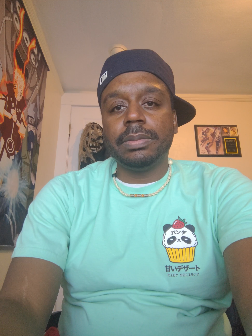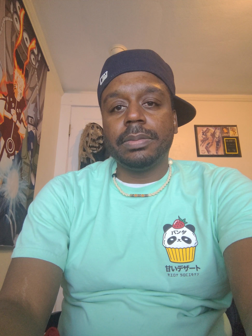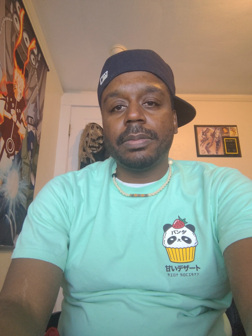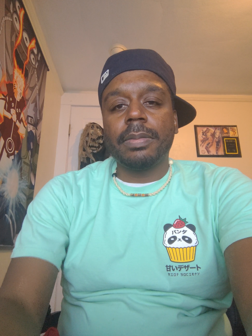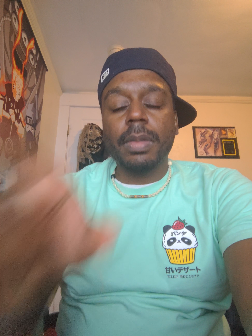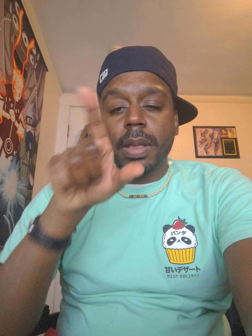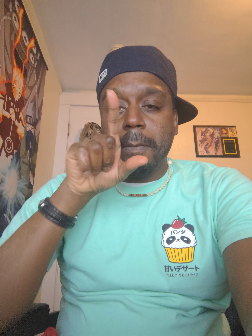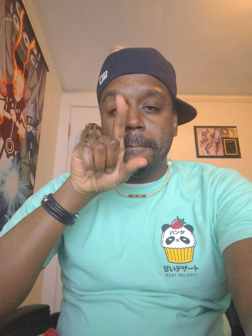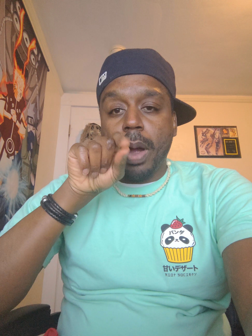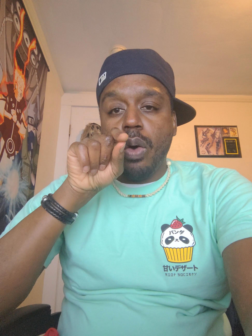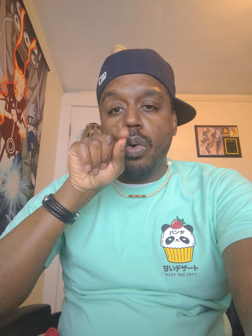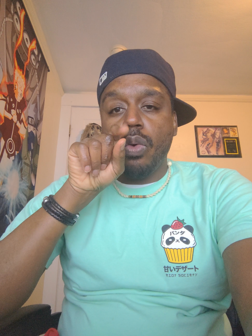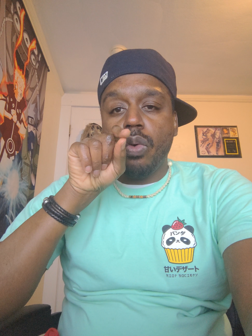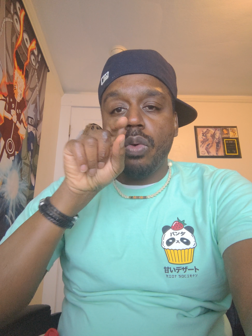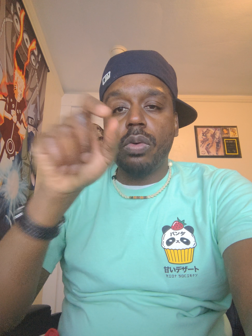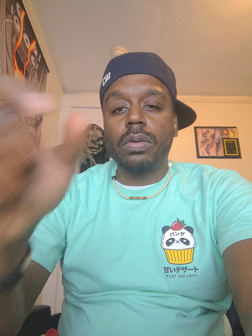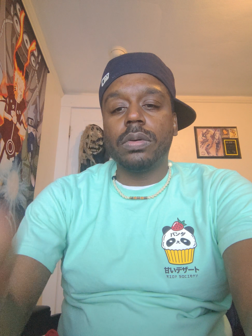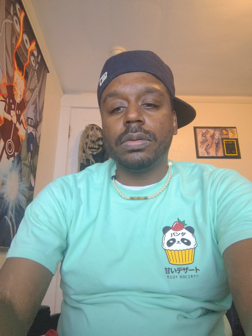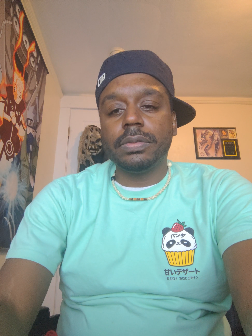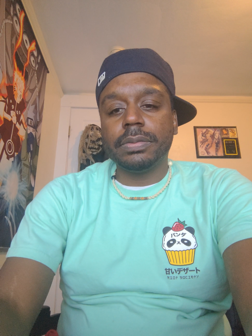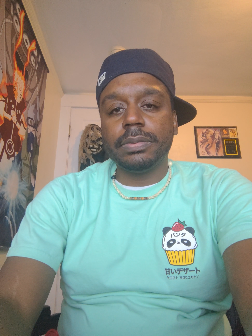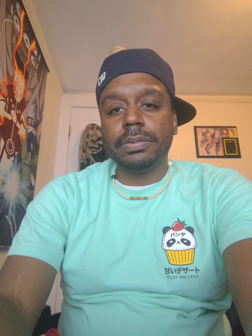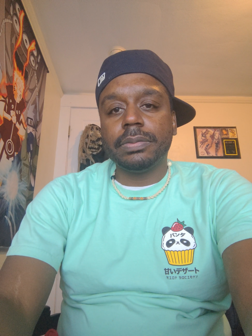bird